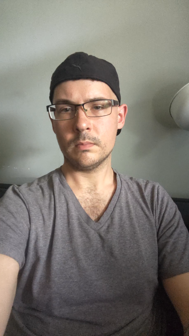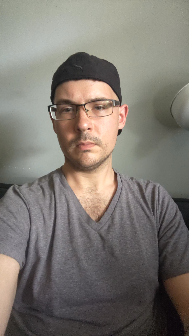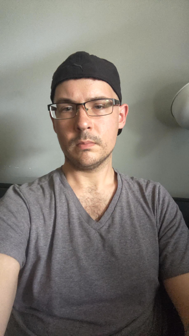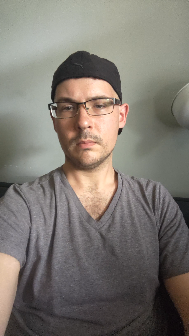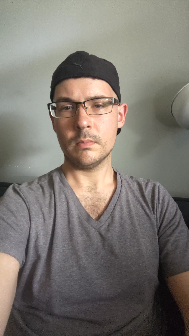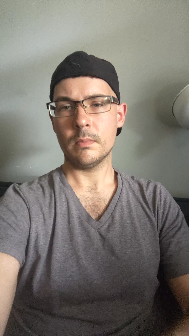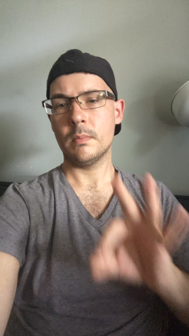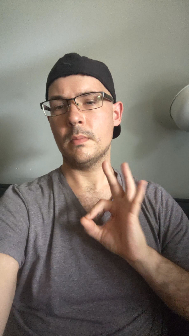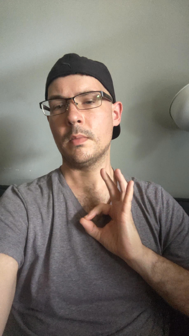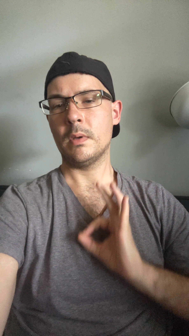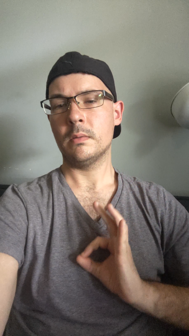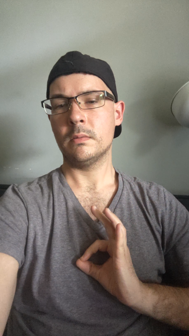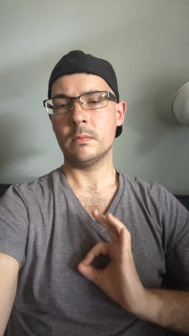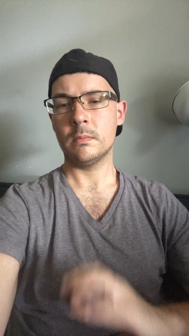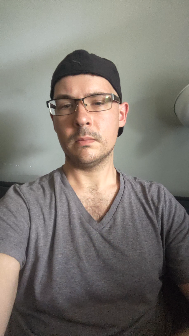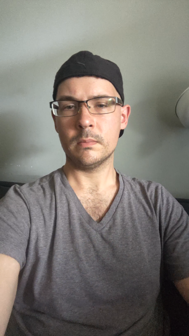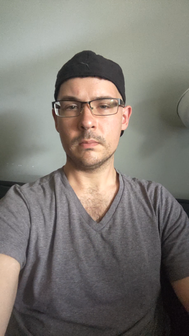button